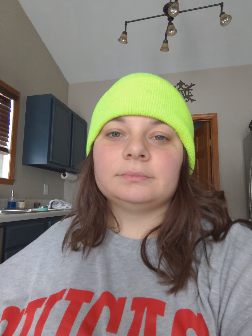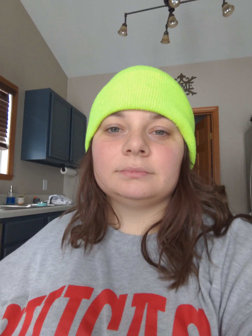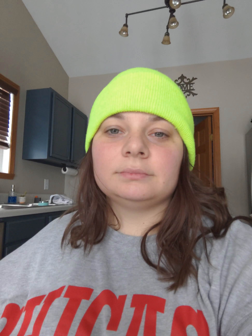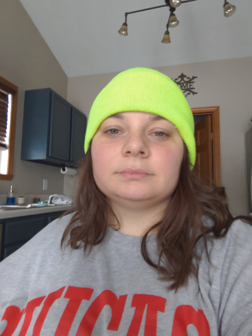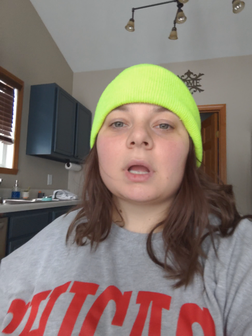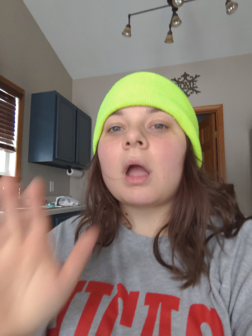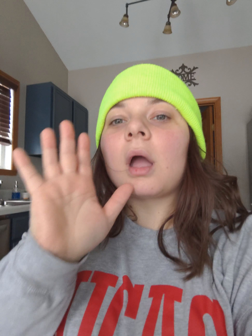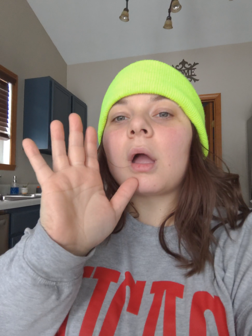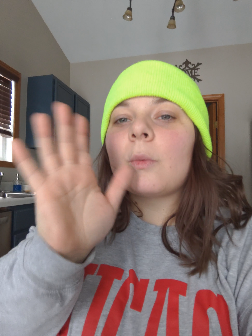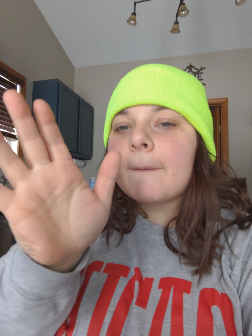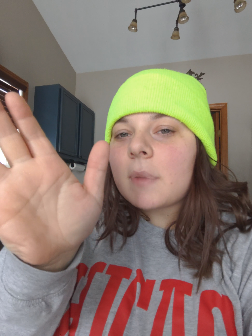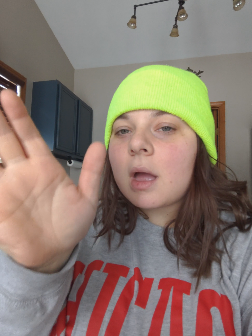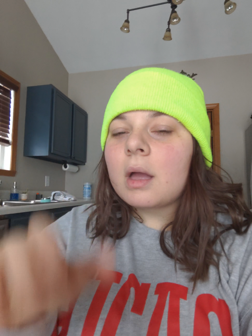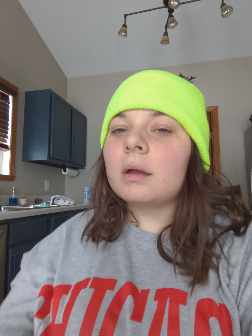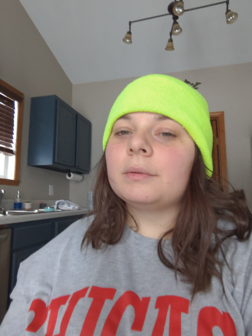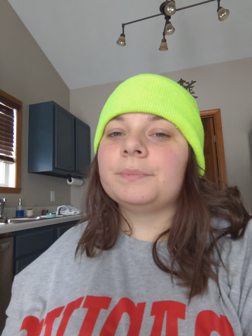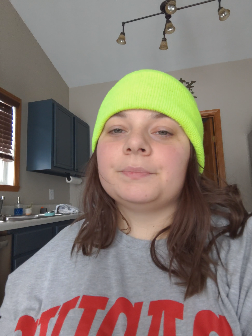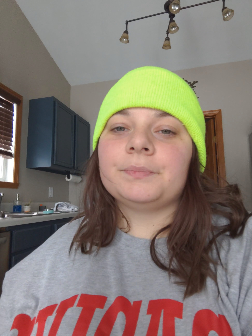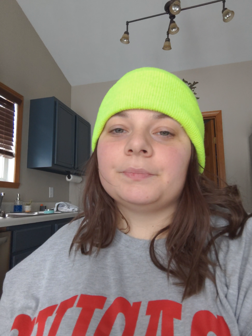grandma